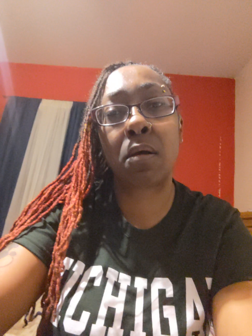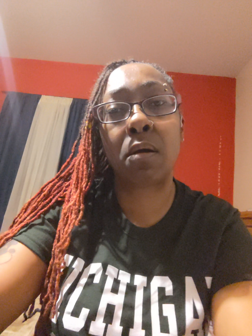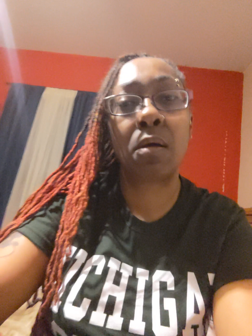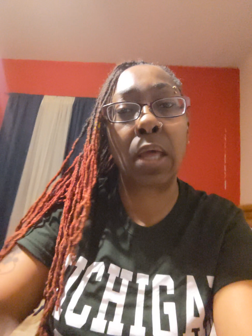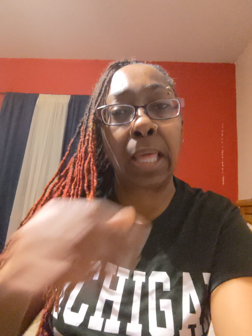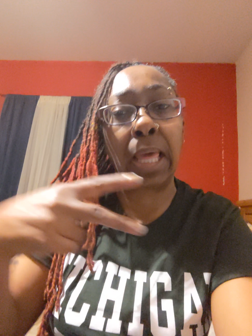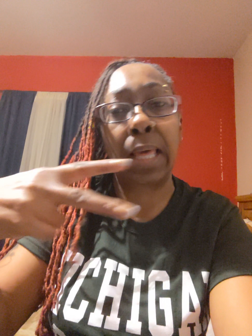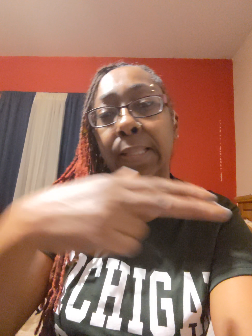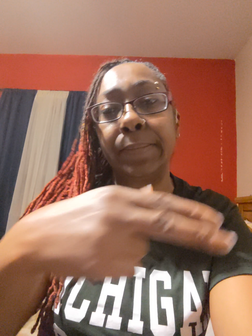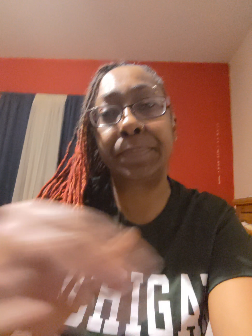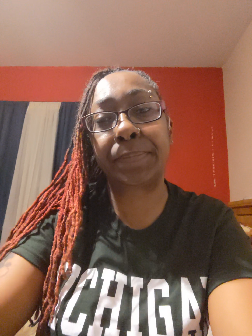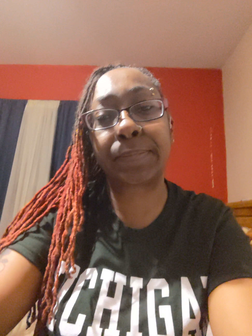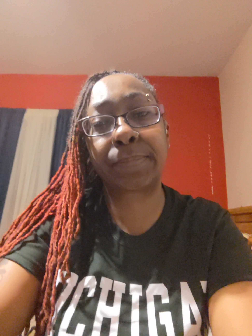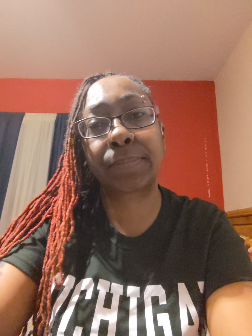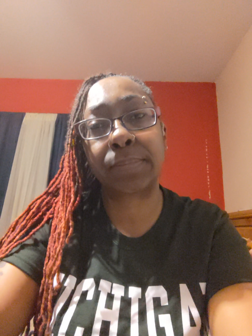cut